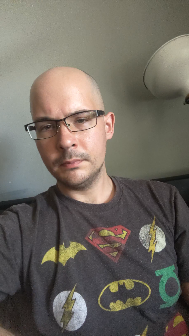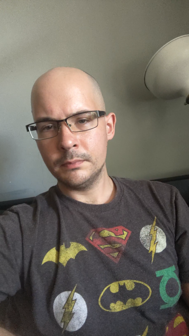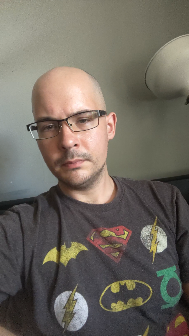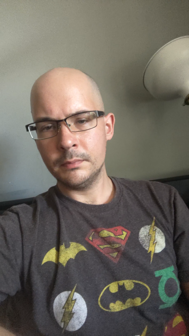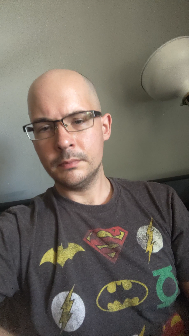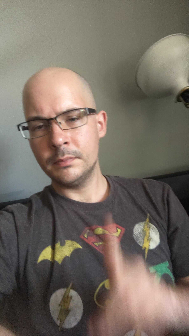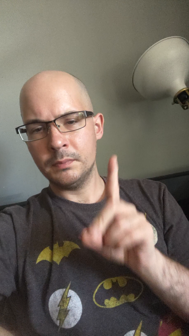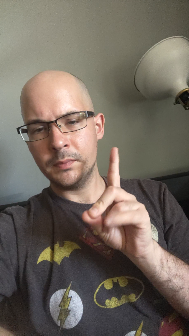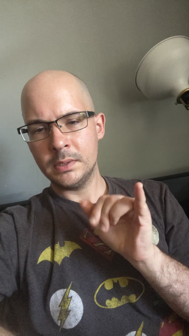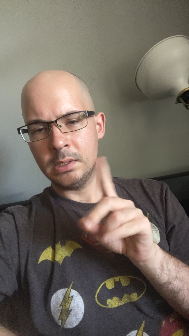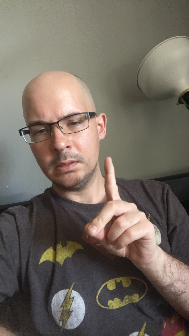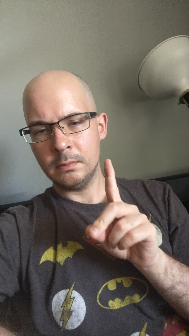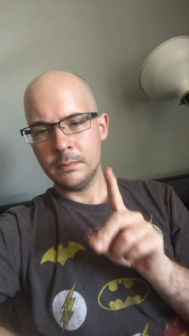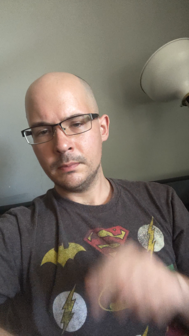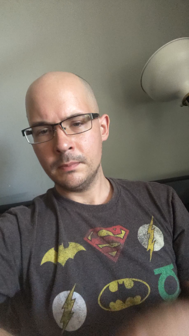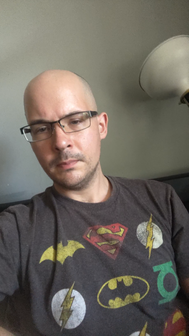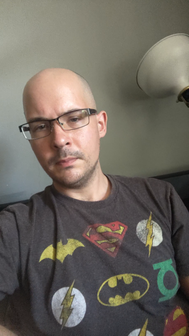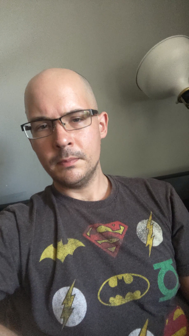did